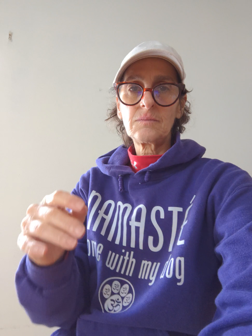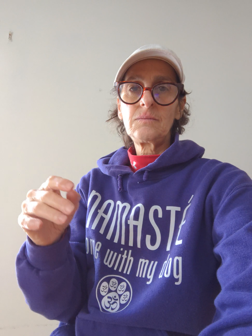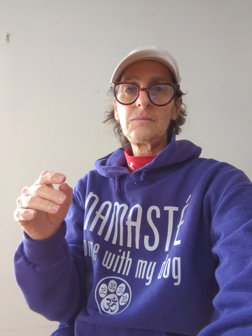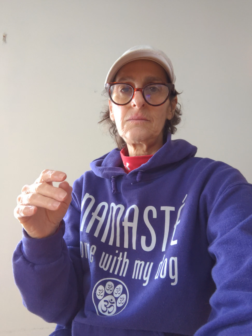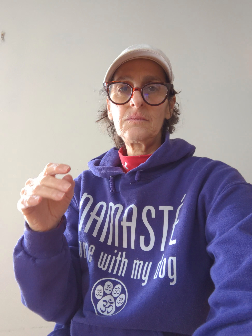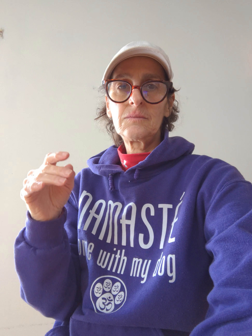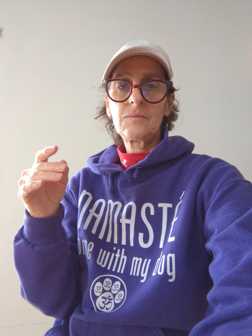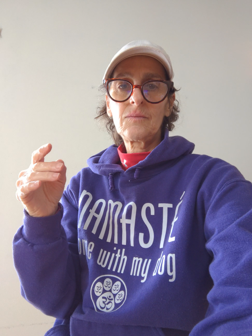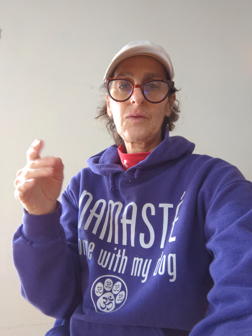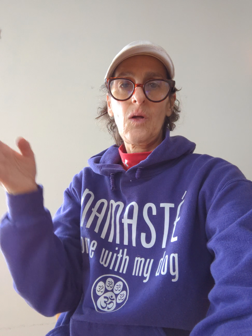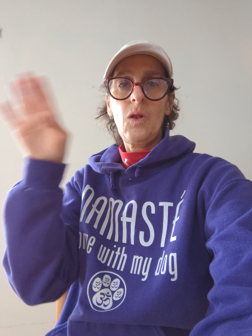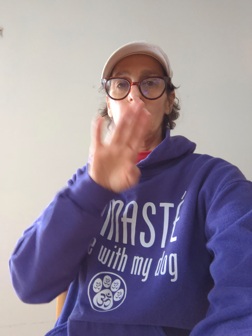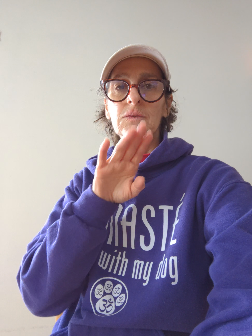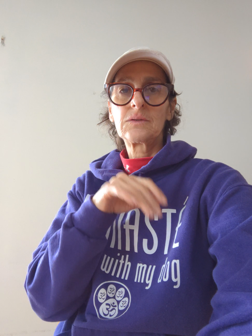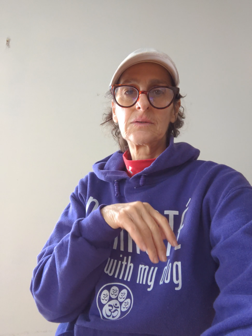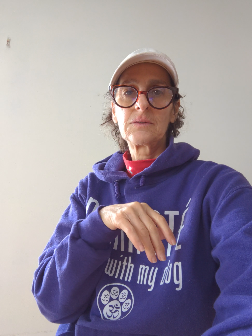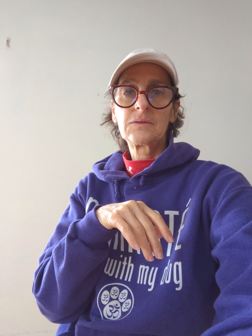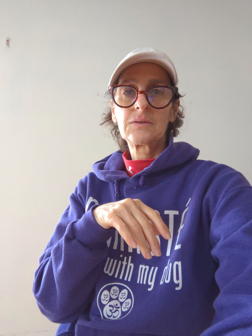close